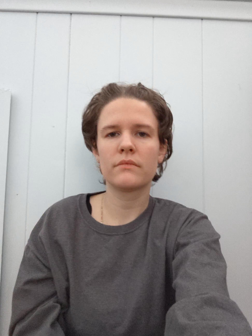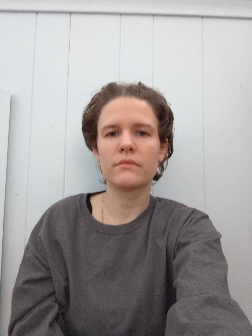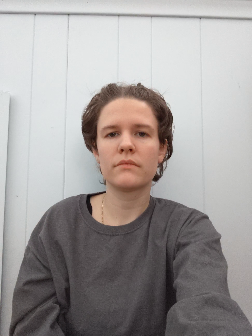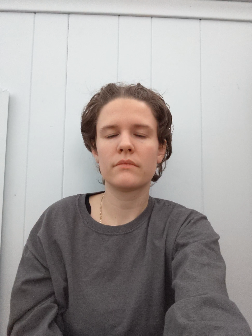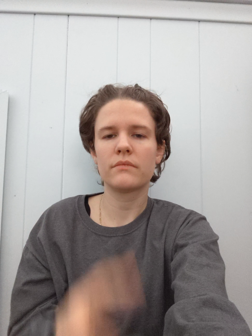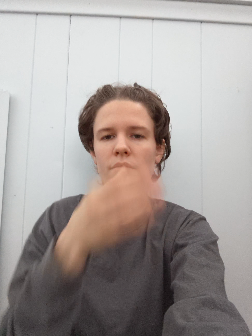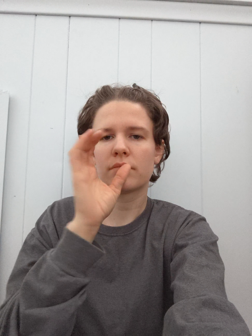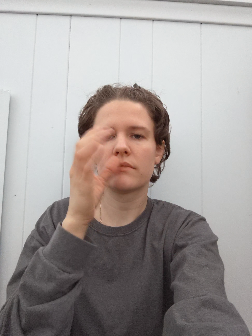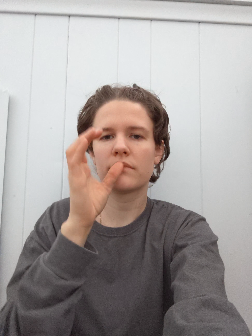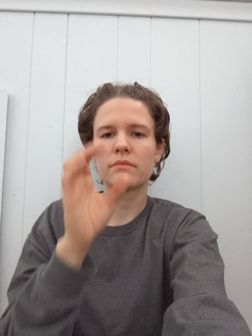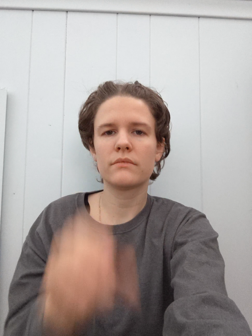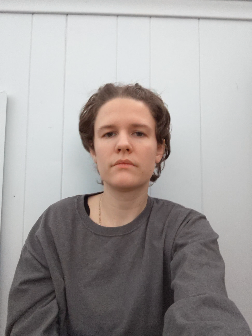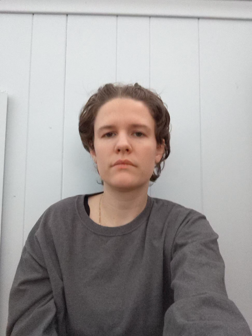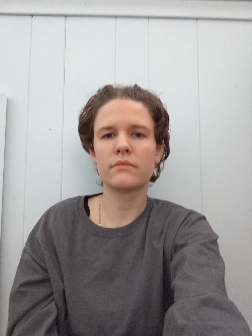drink